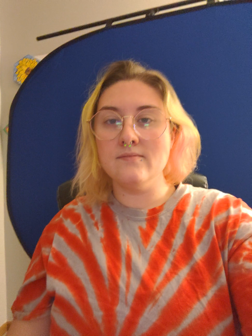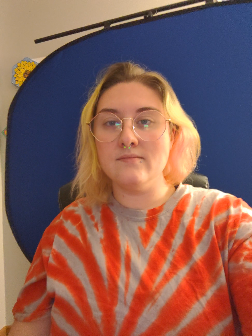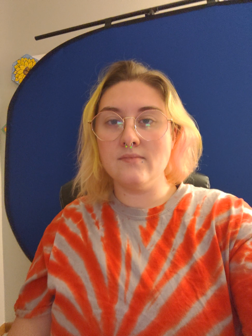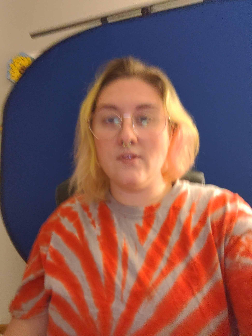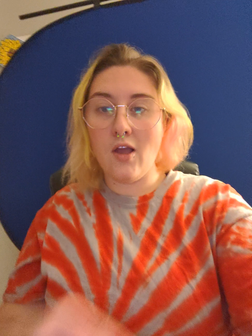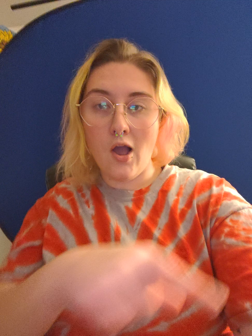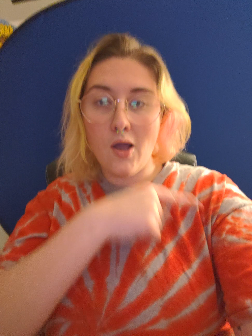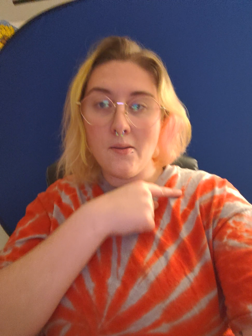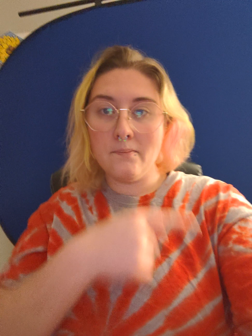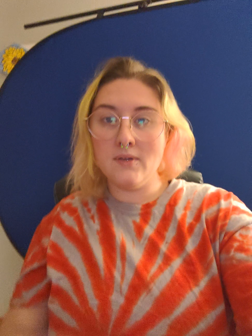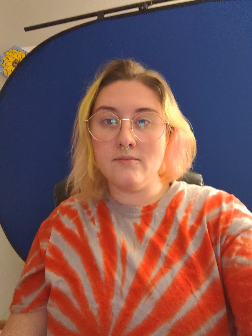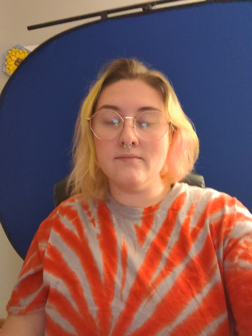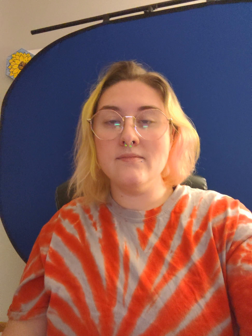arm